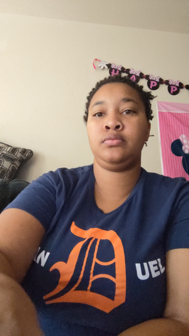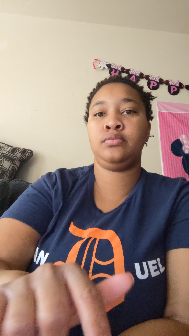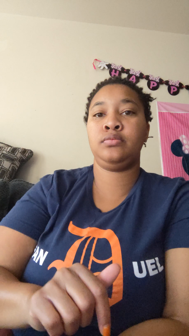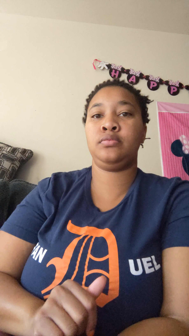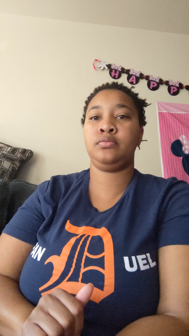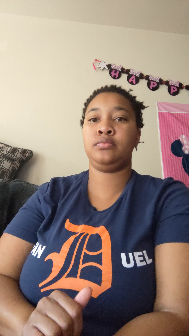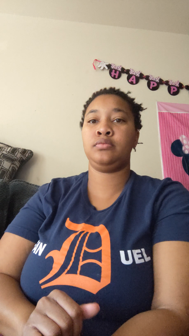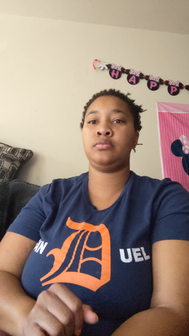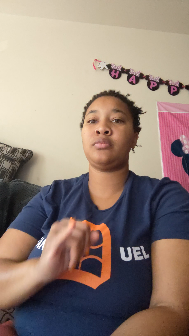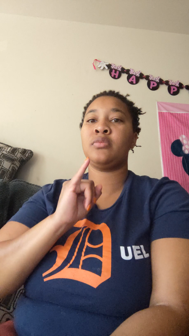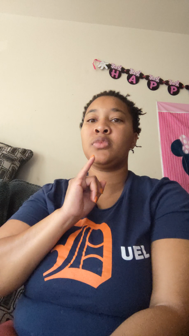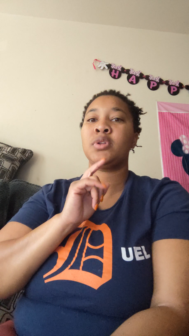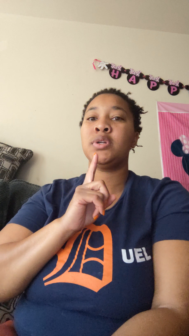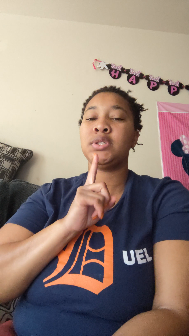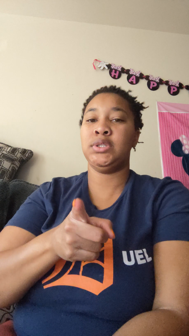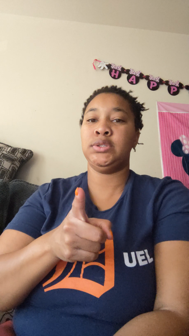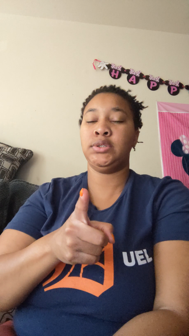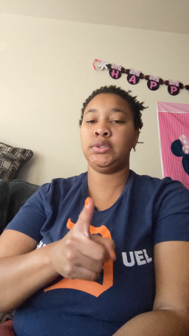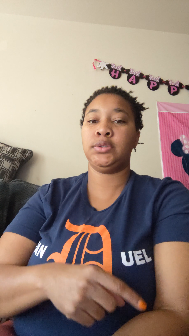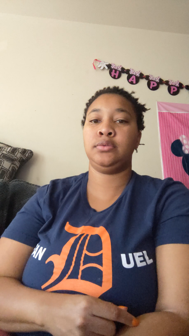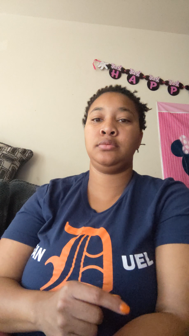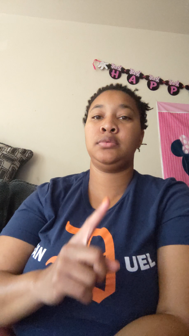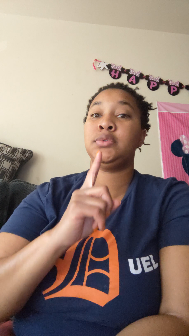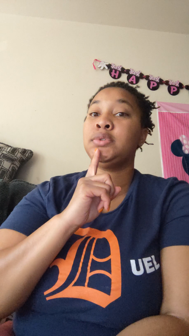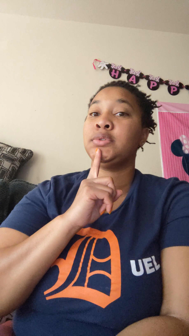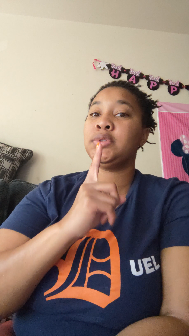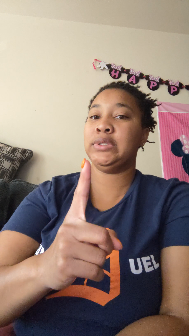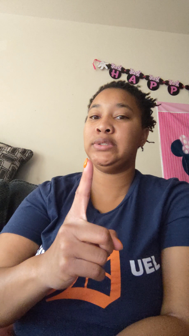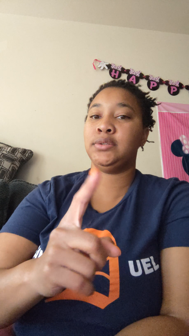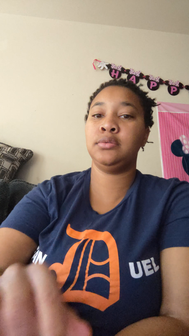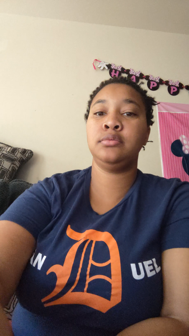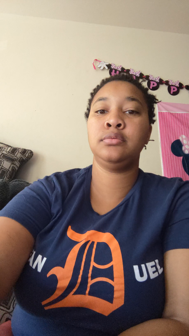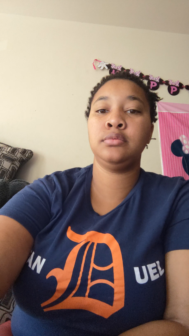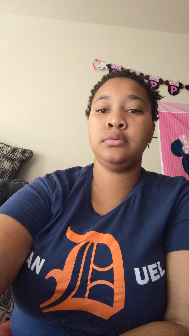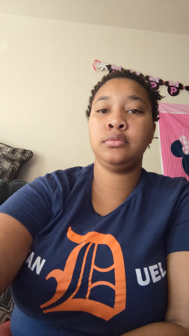is